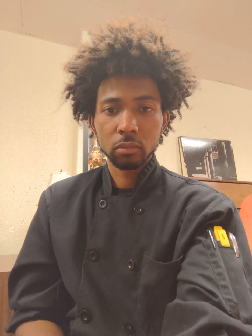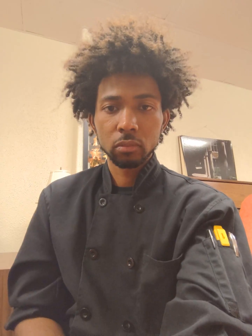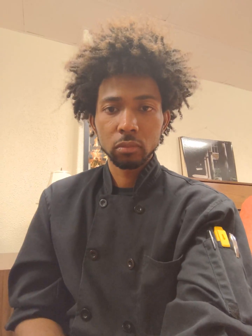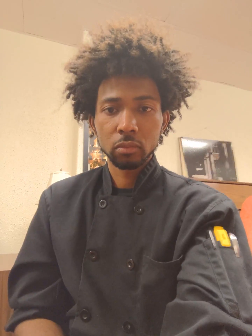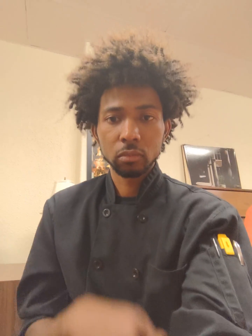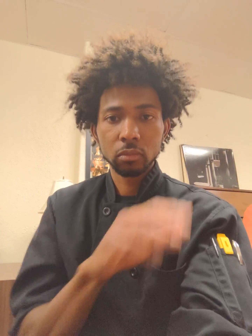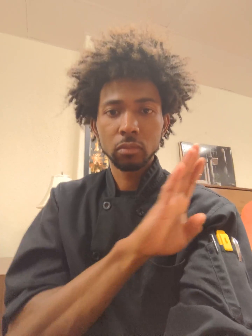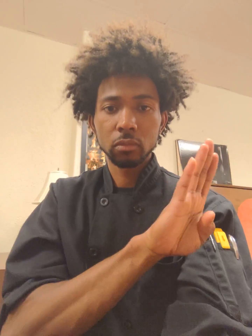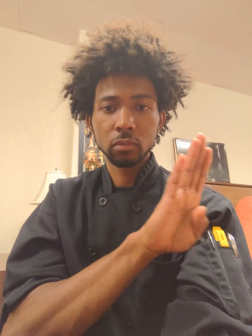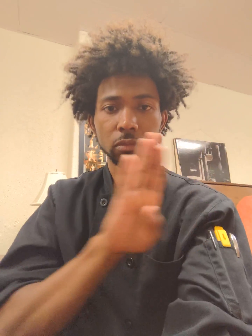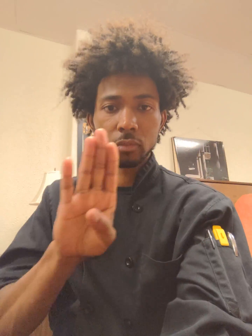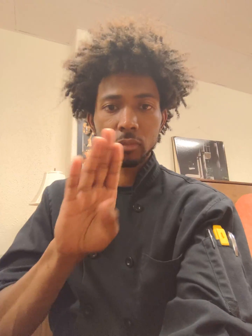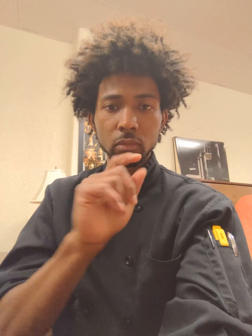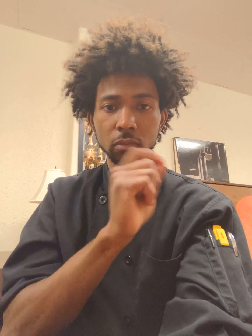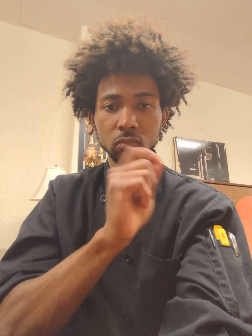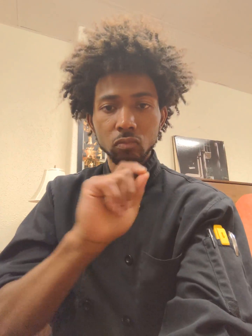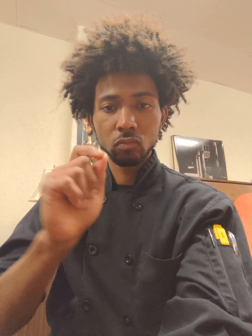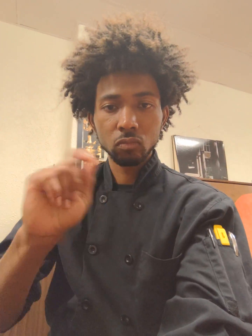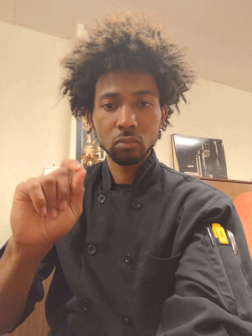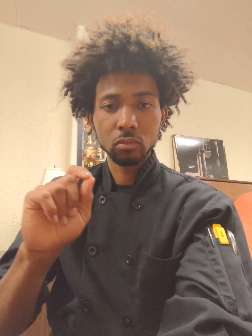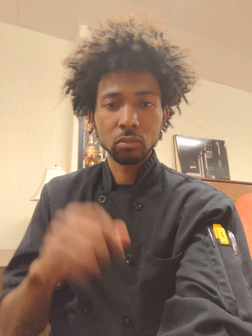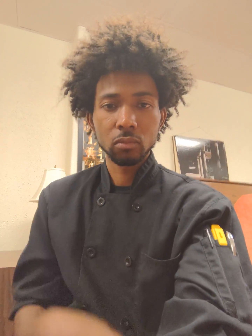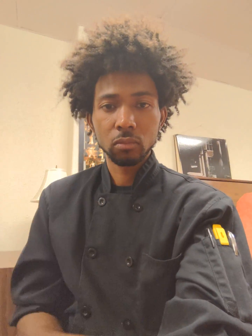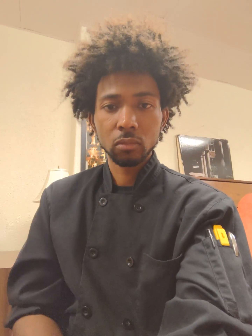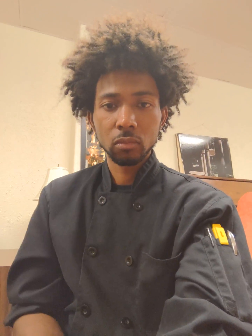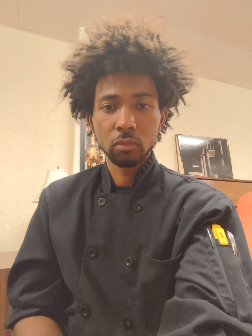chalk